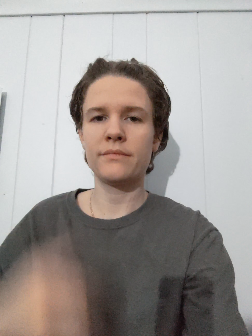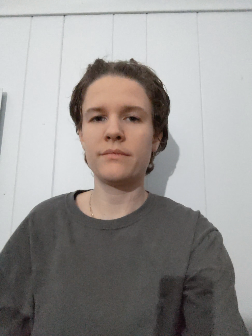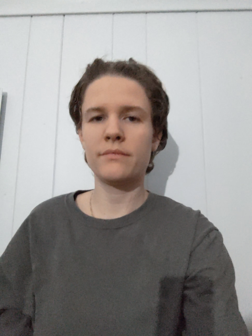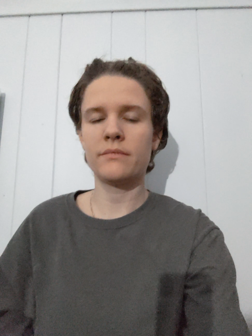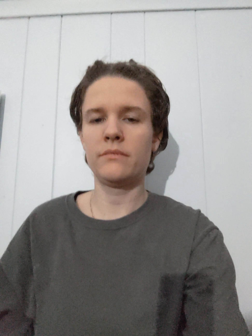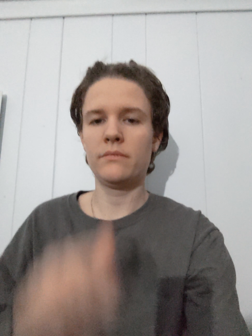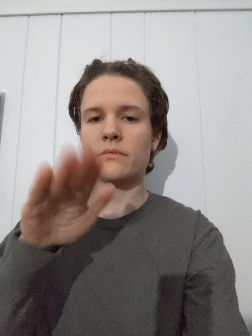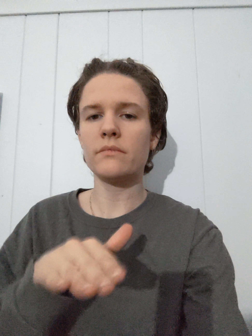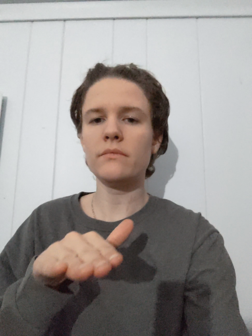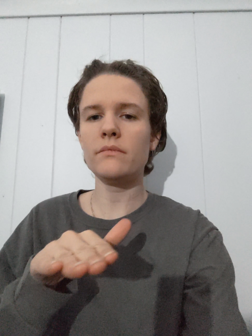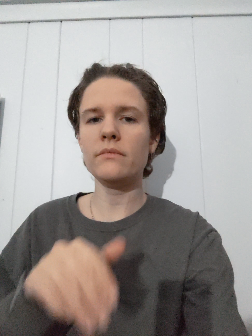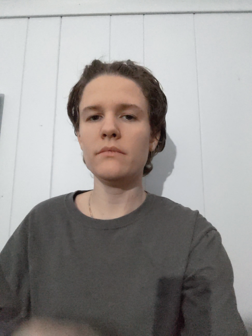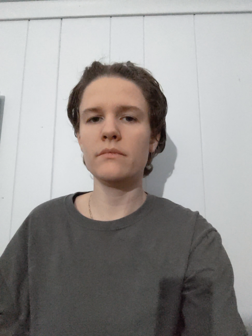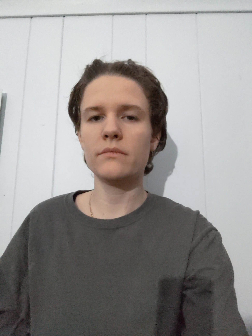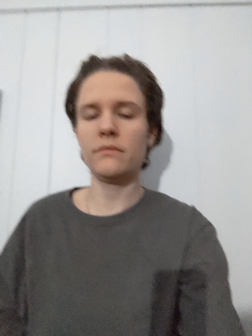on